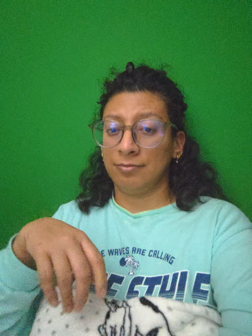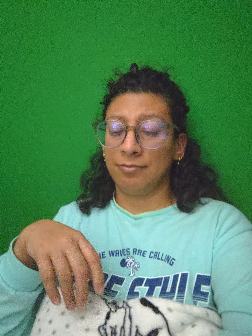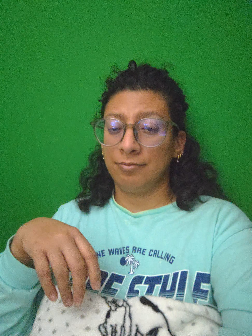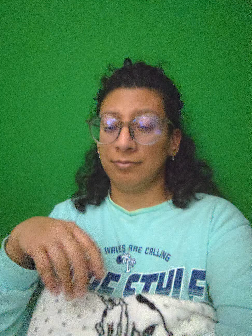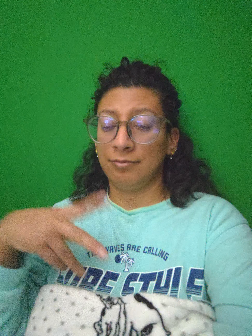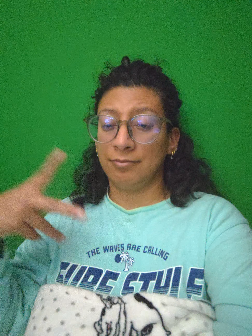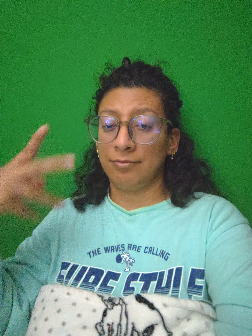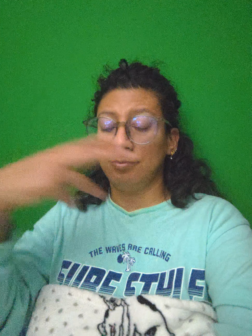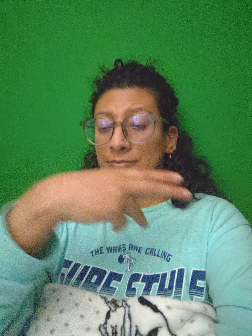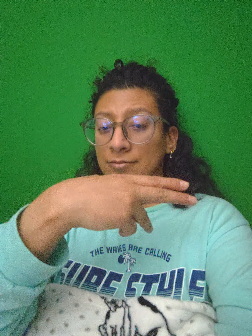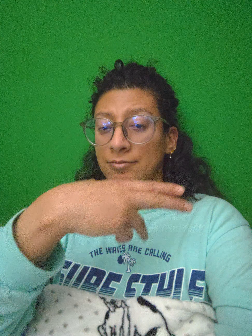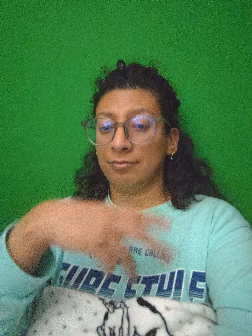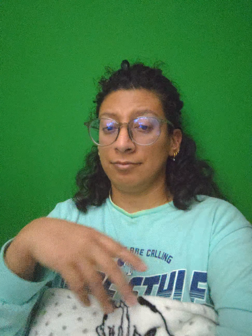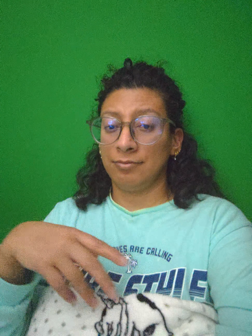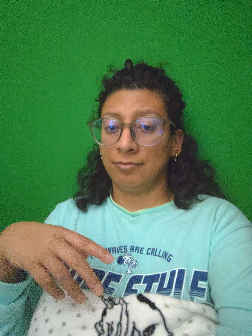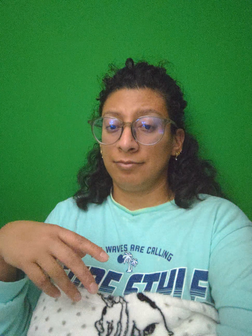cut